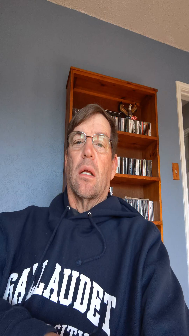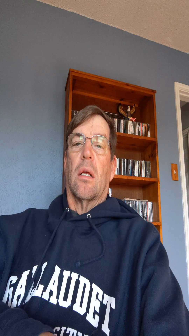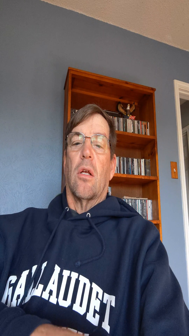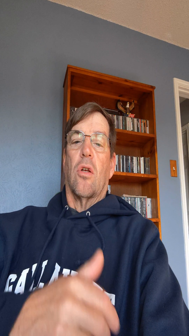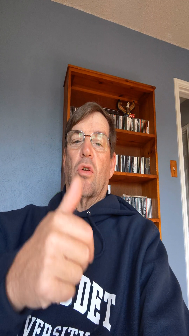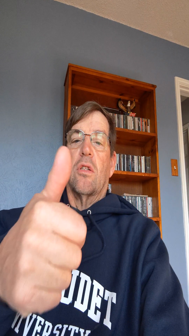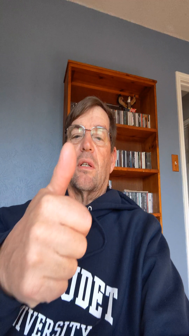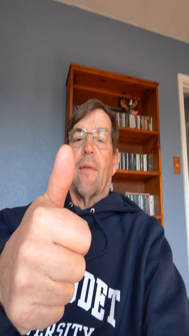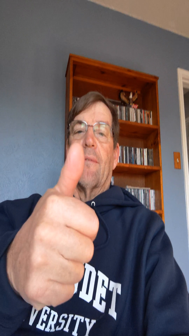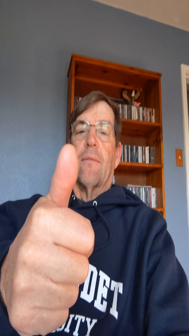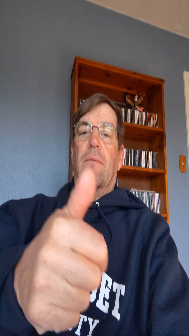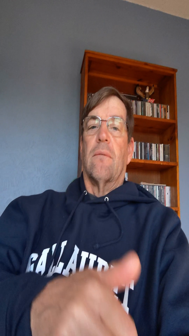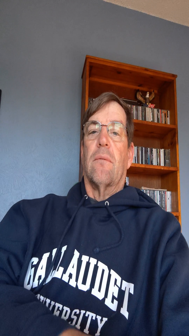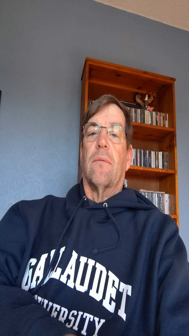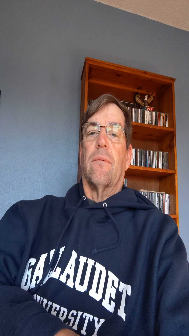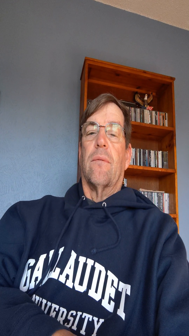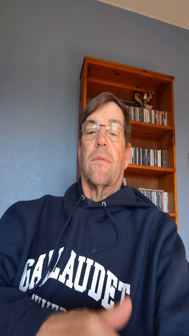yourself